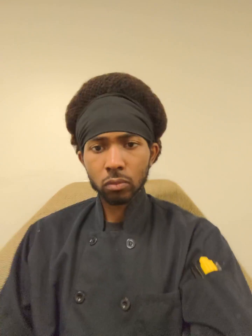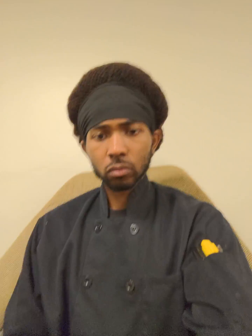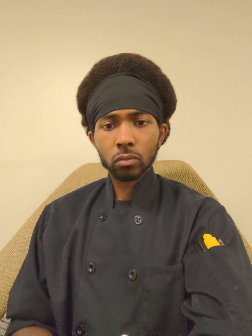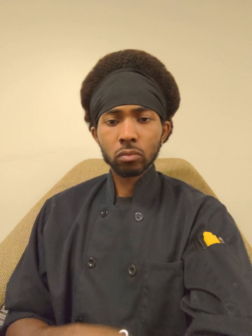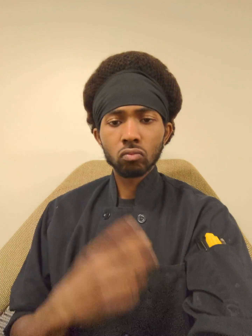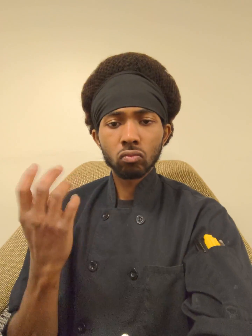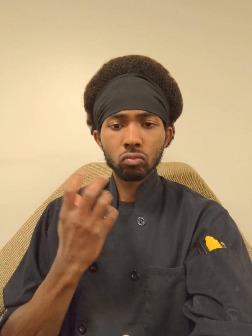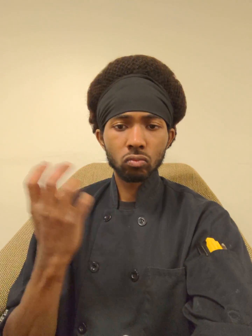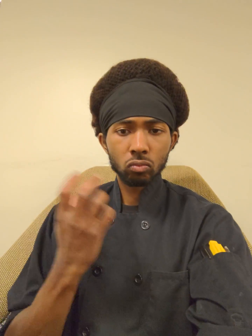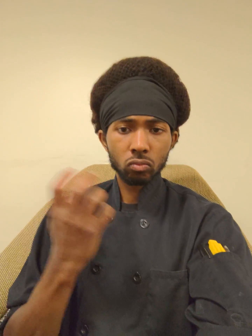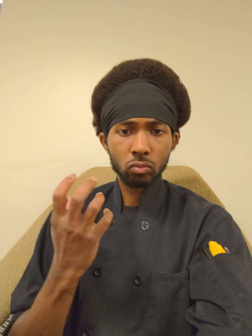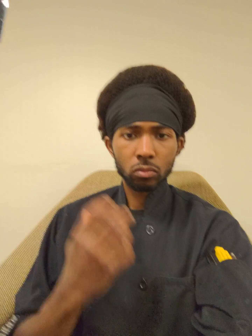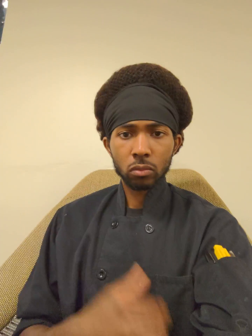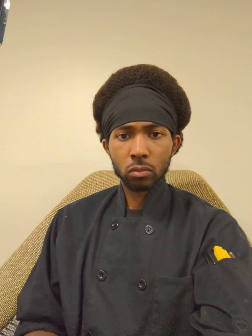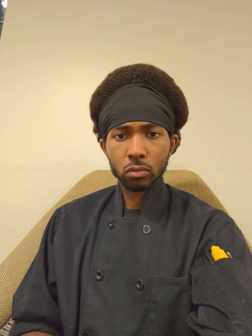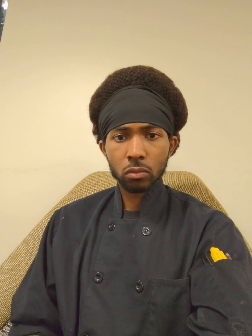shake